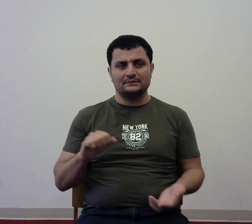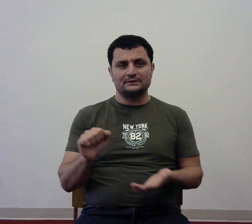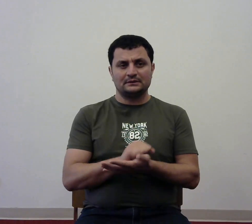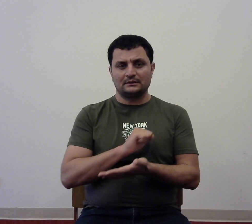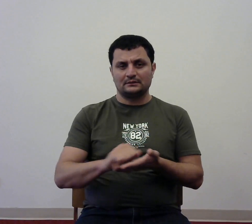sənəd